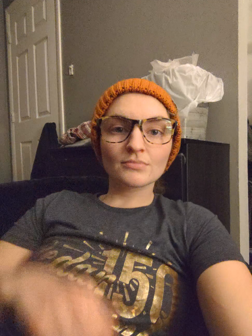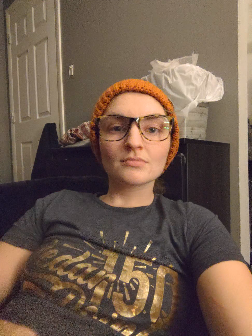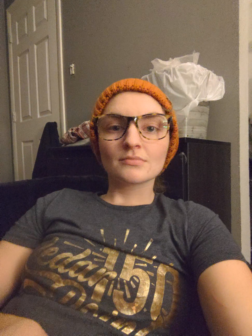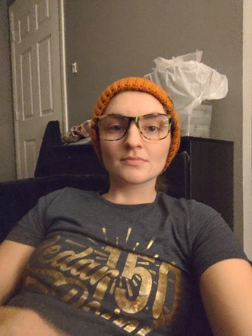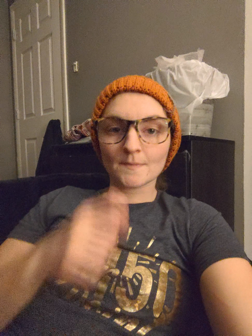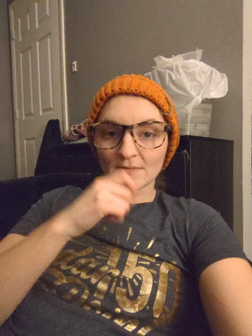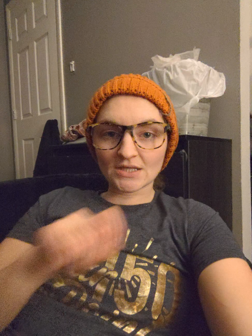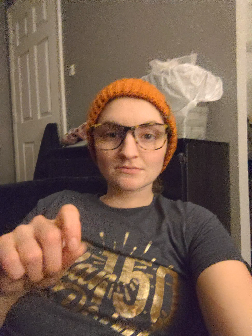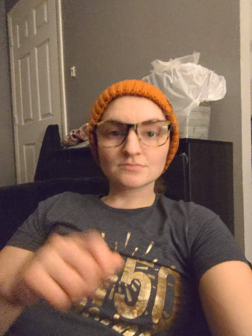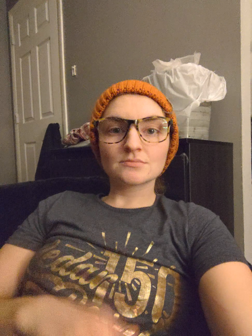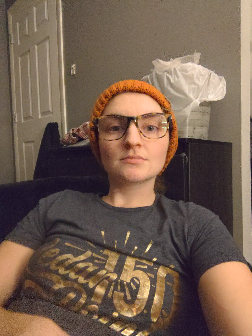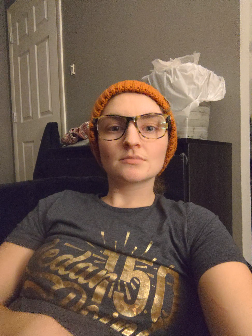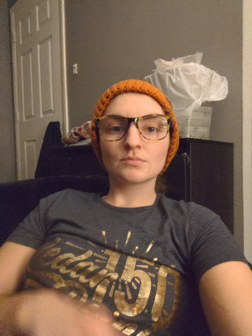pencil